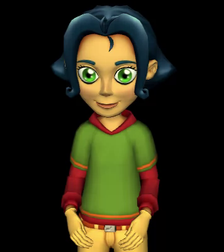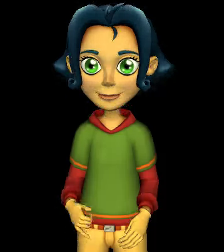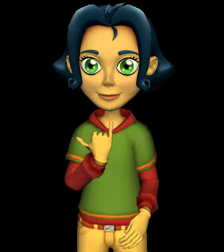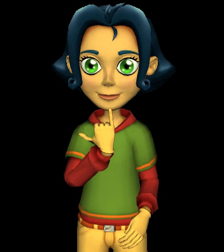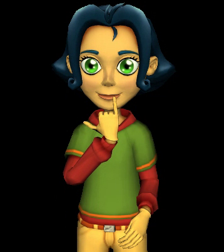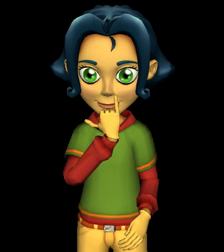خطأ